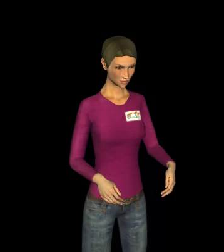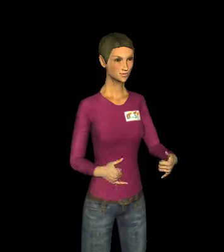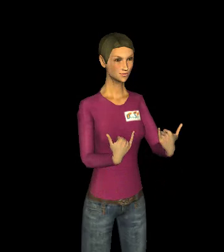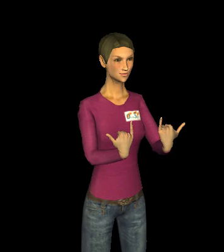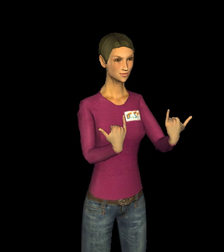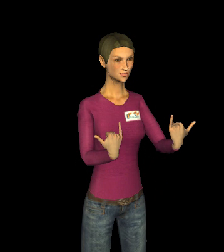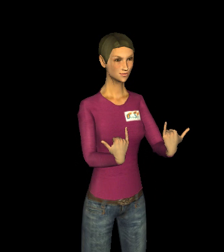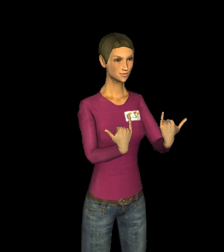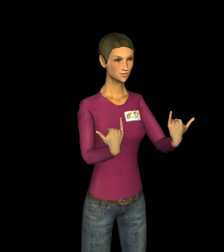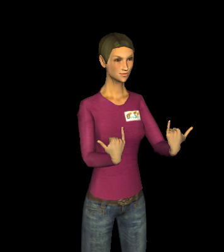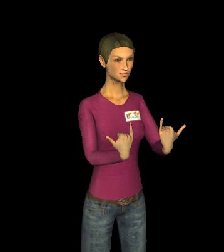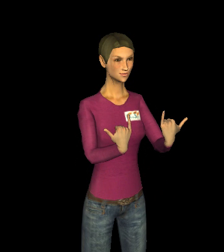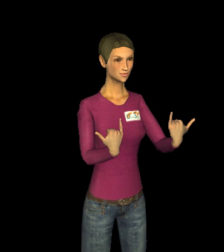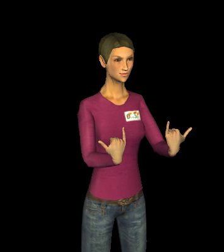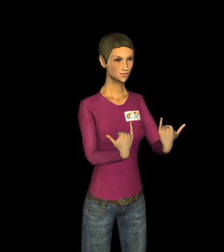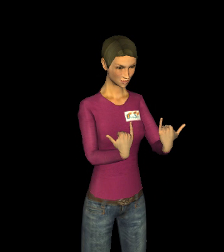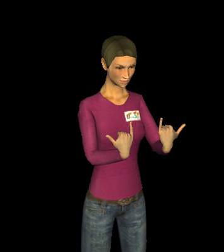يلعب